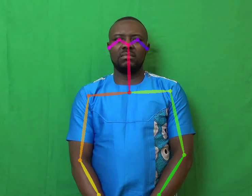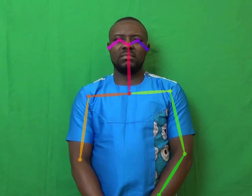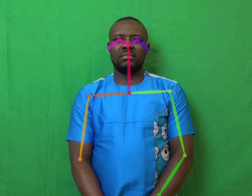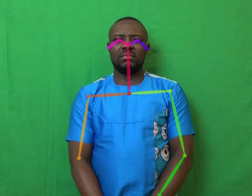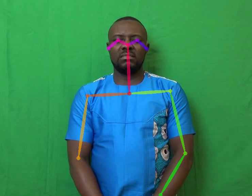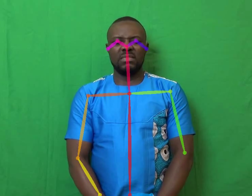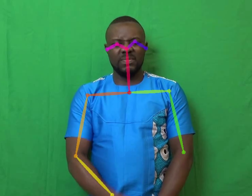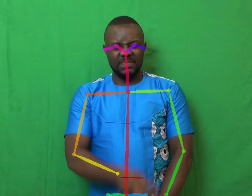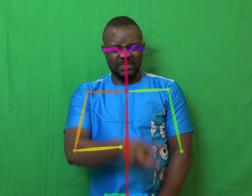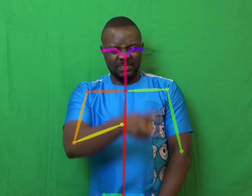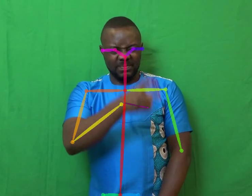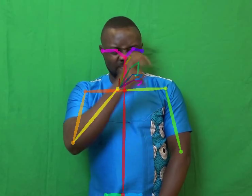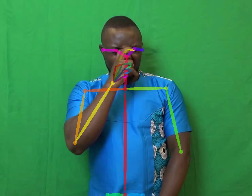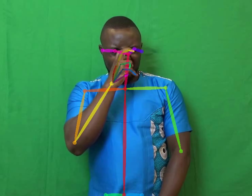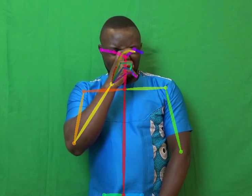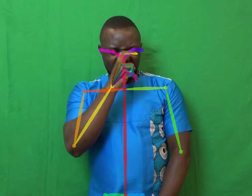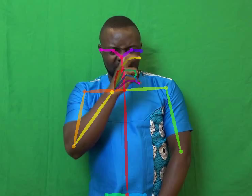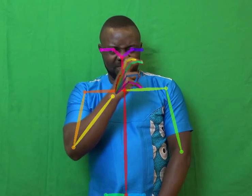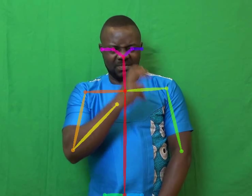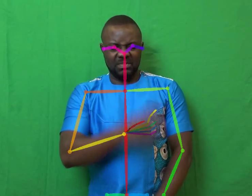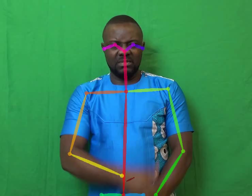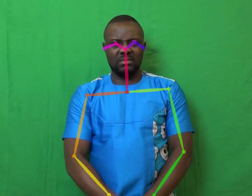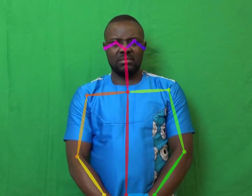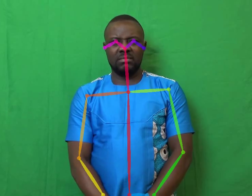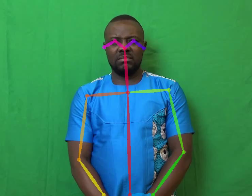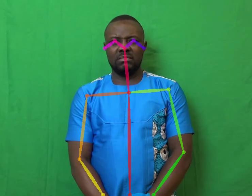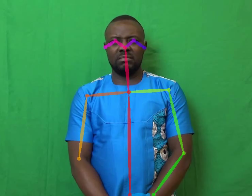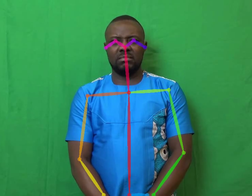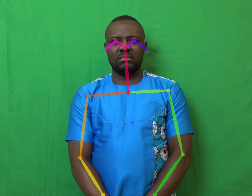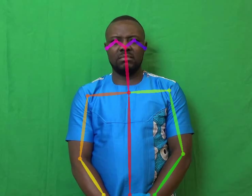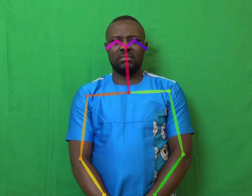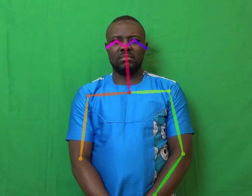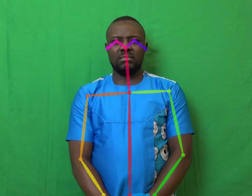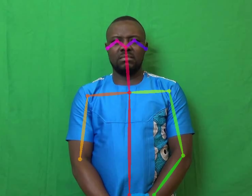strict